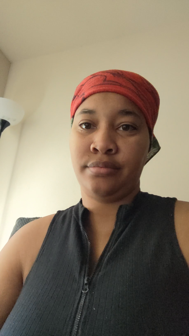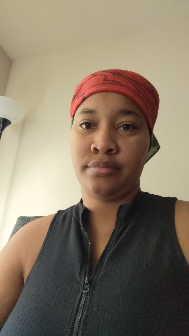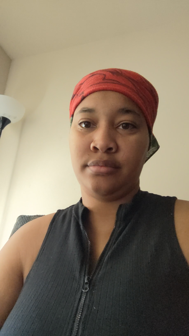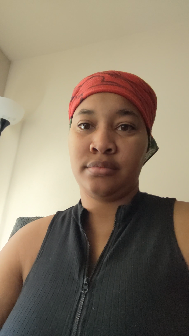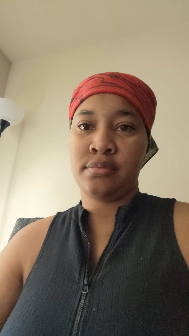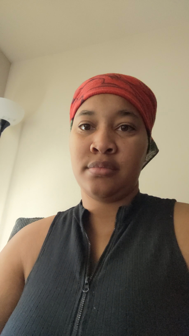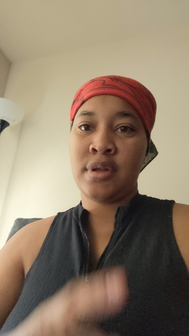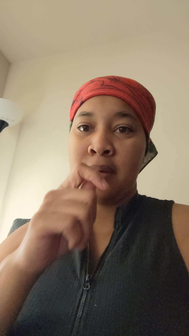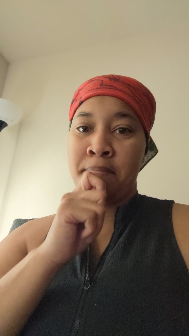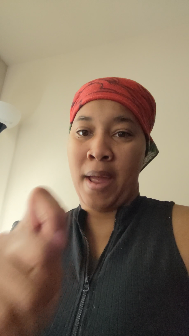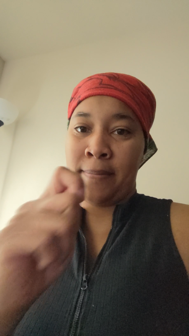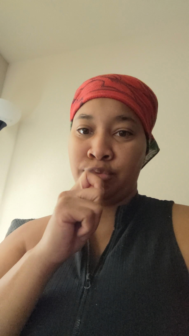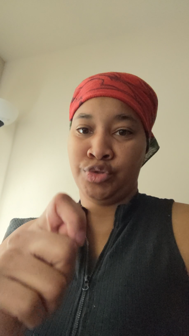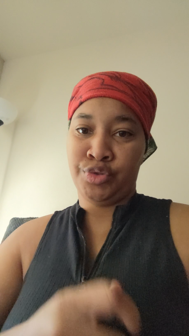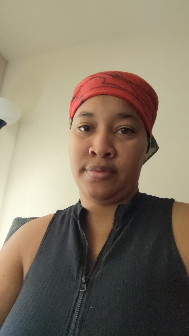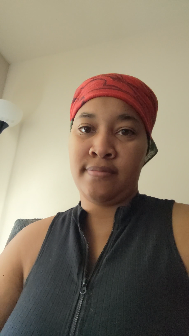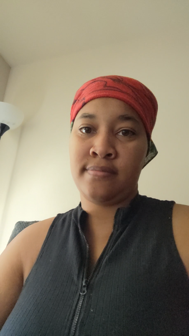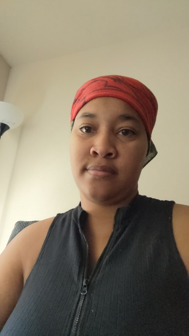popsicle